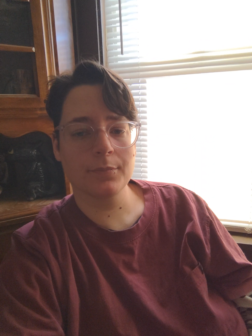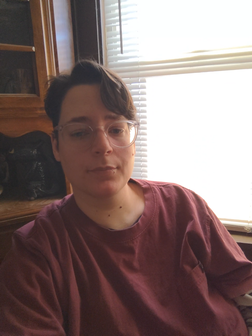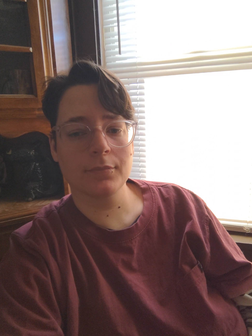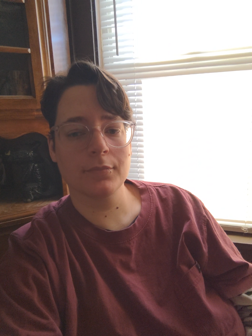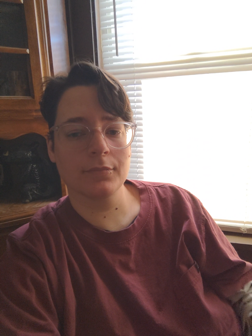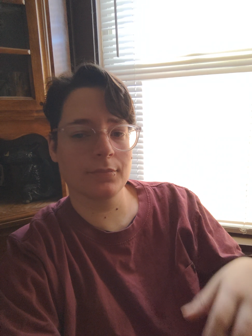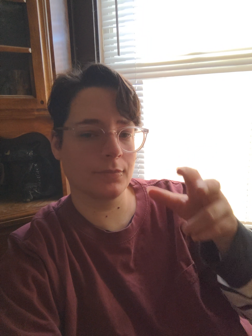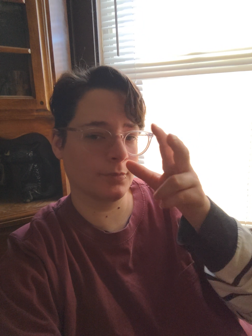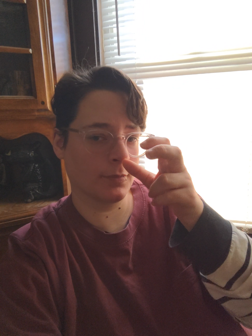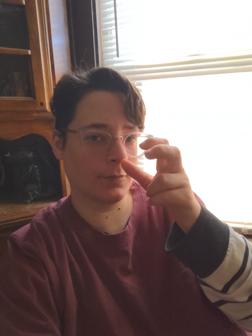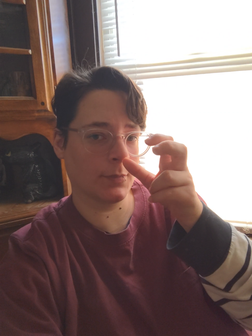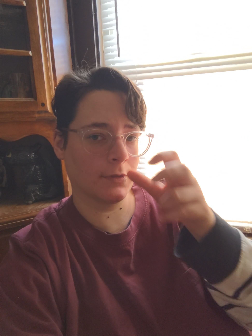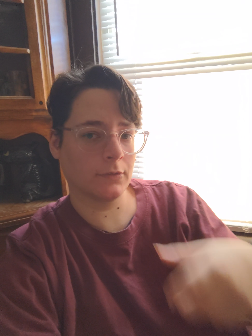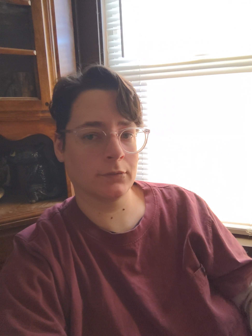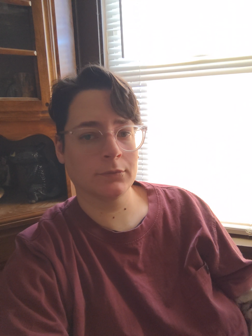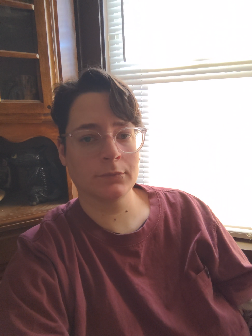bug